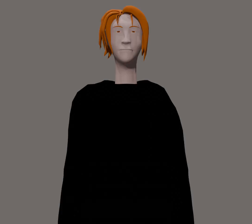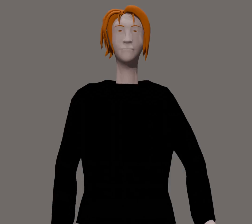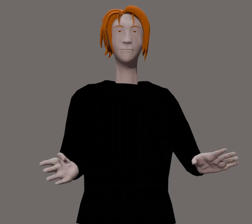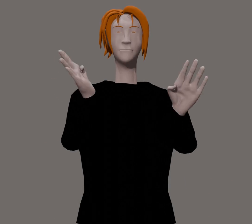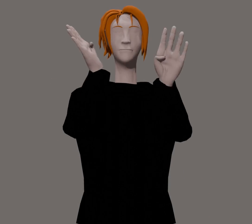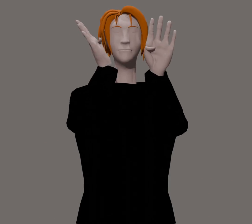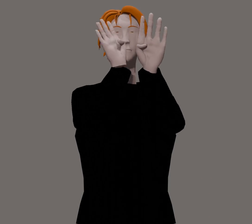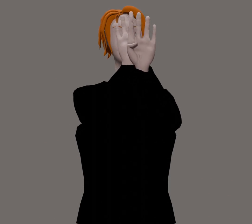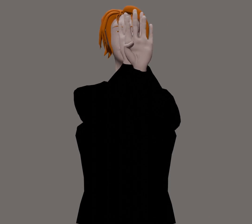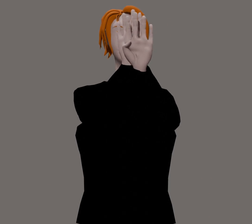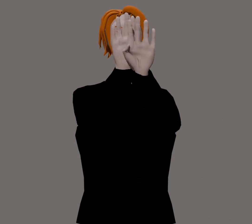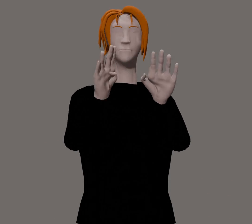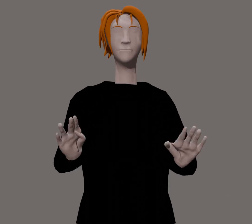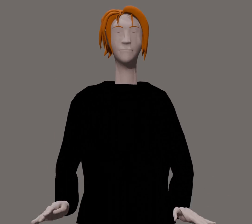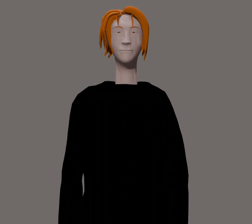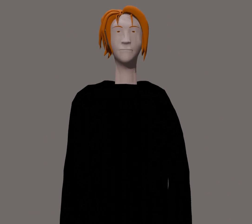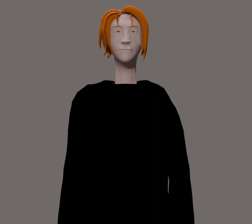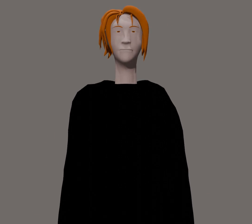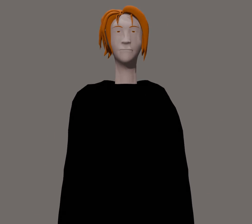Close Door